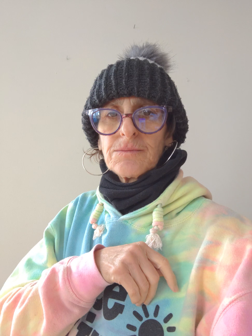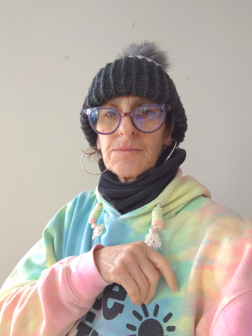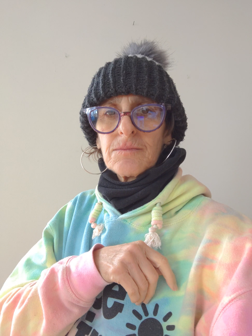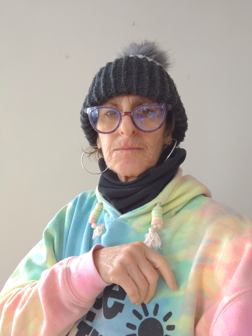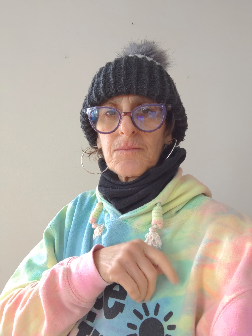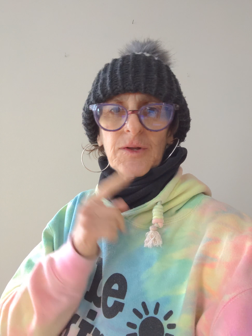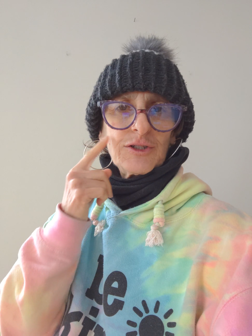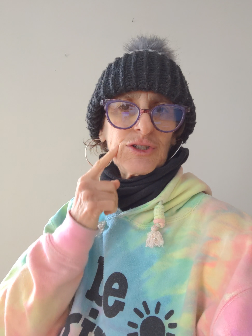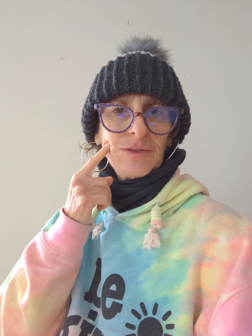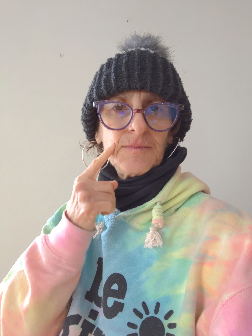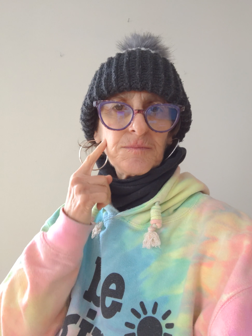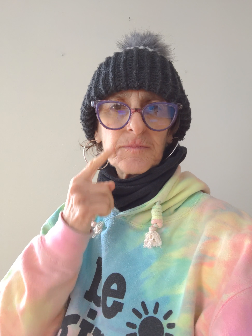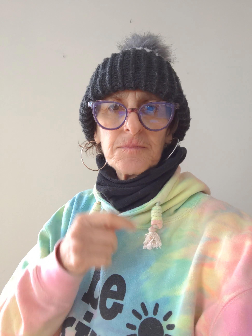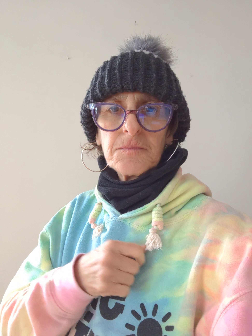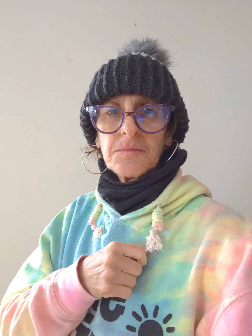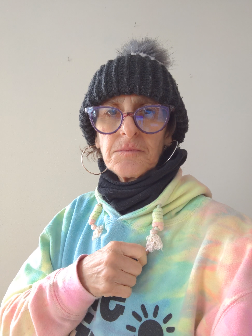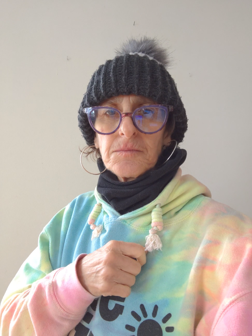cheek